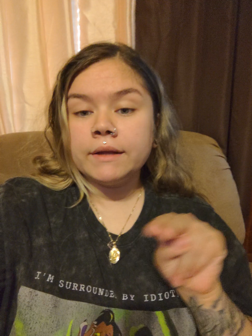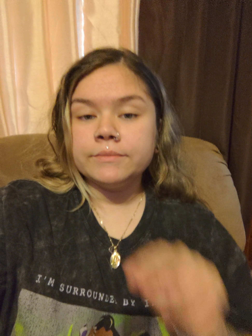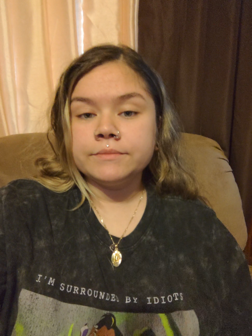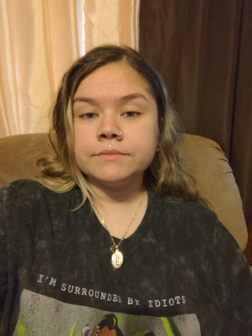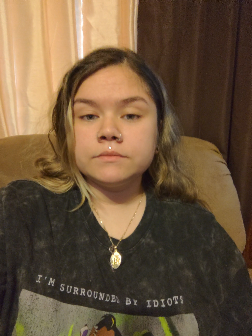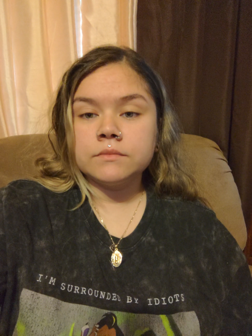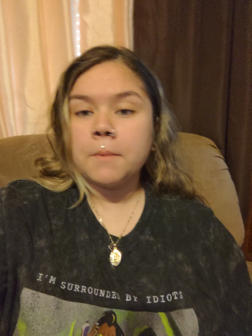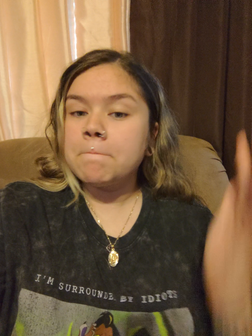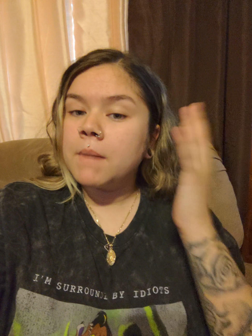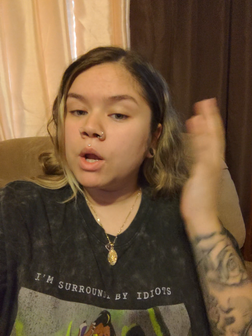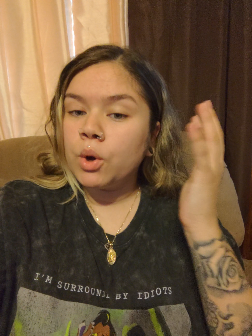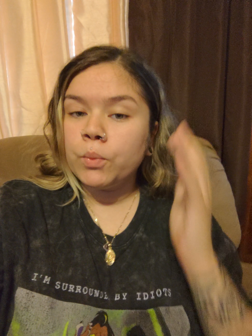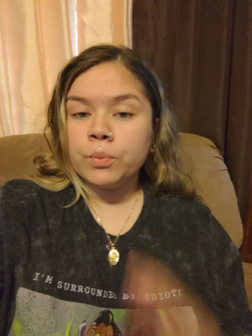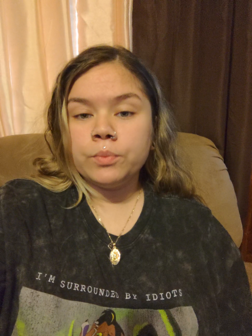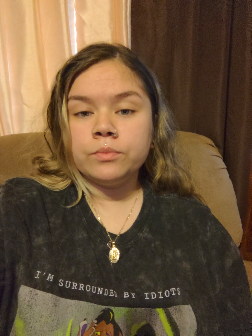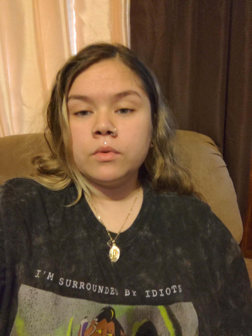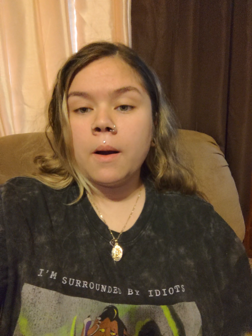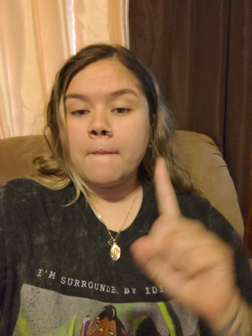pillow